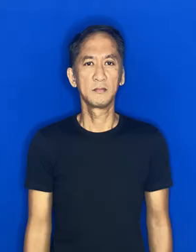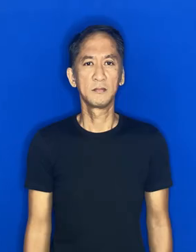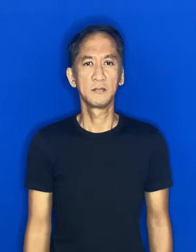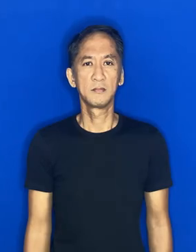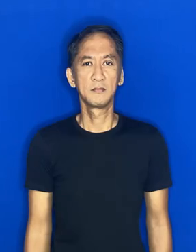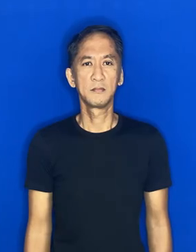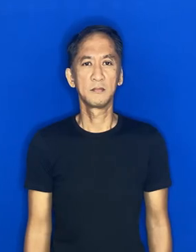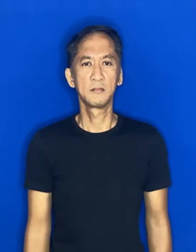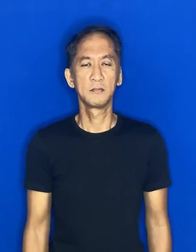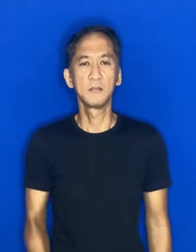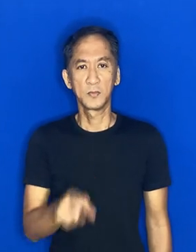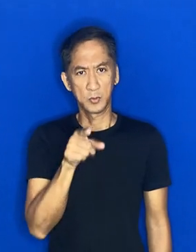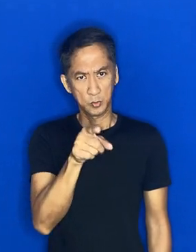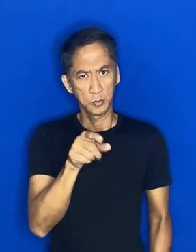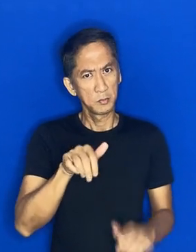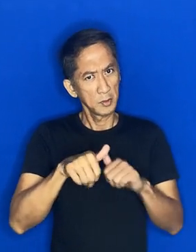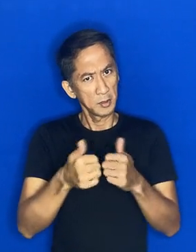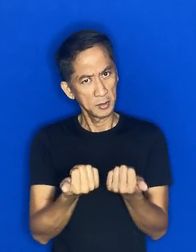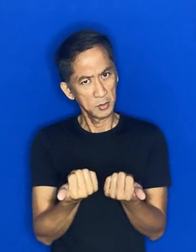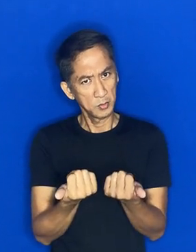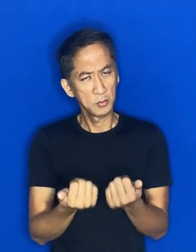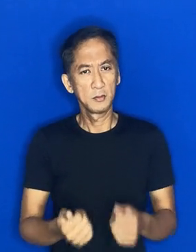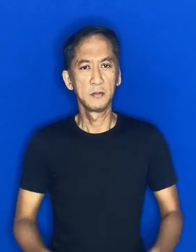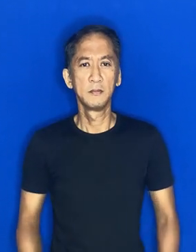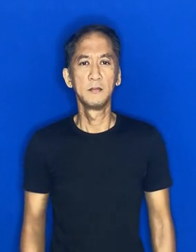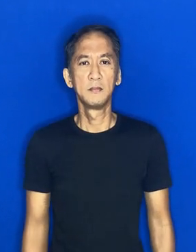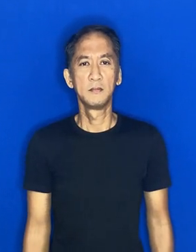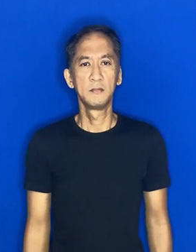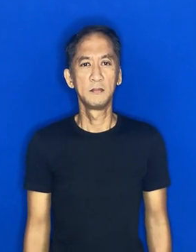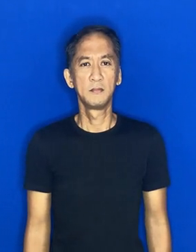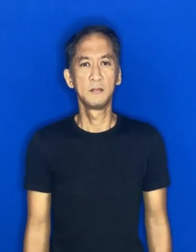how are you